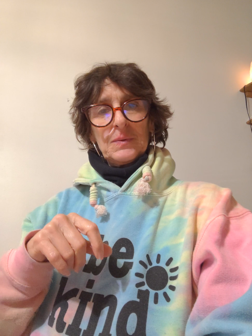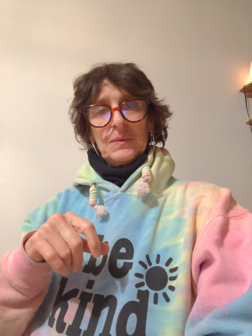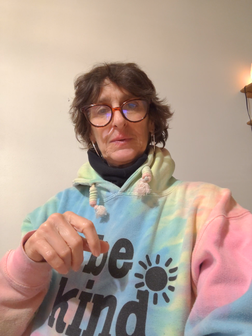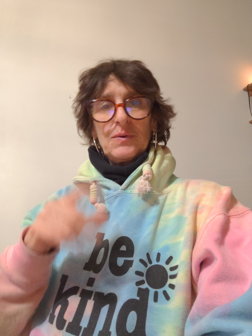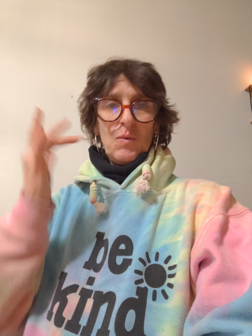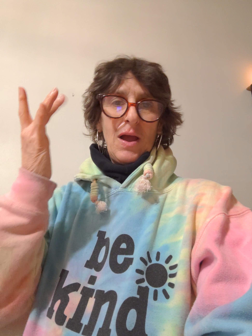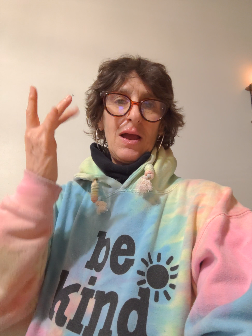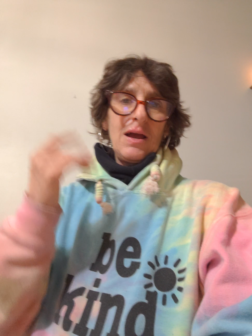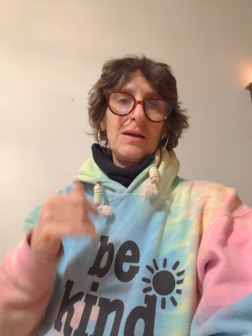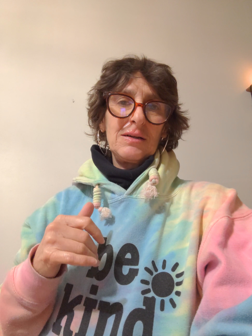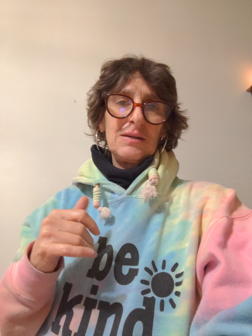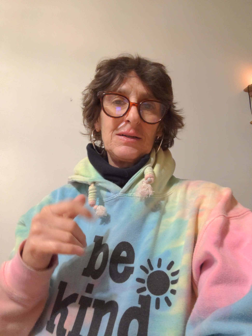why